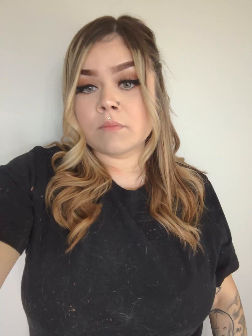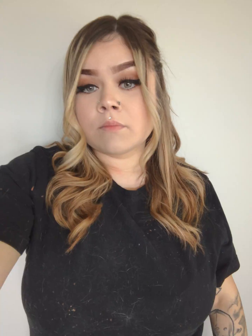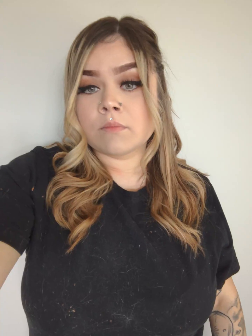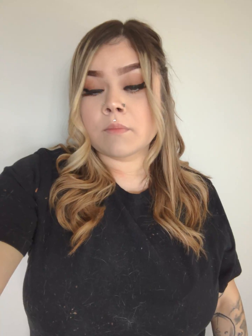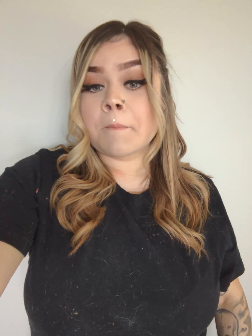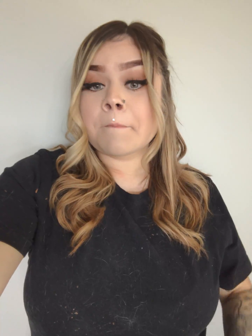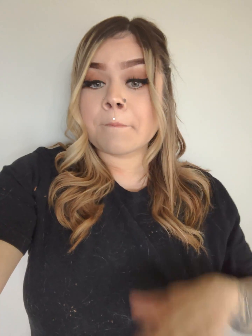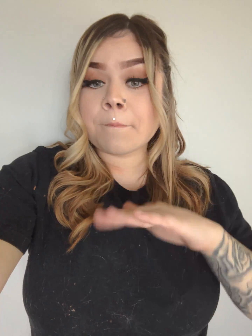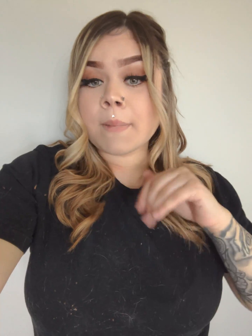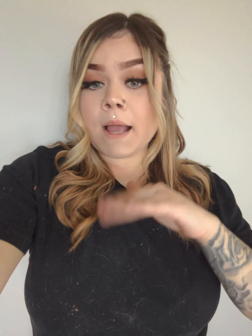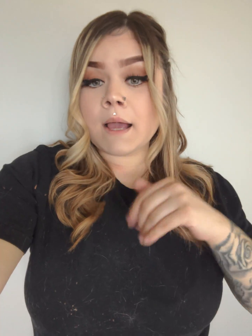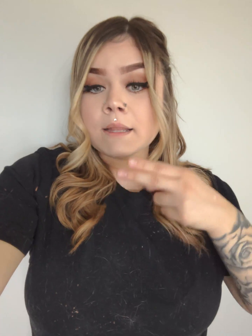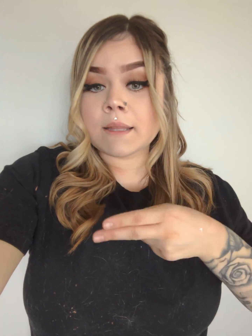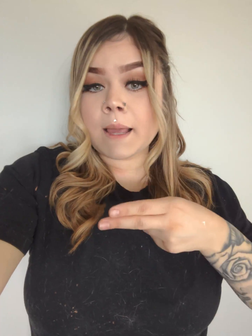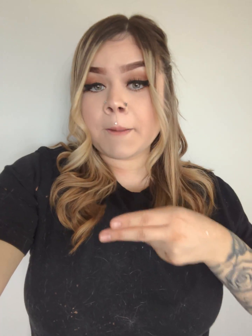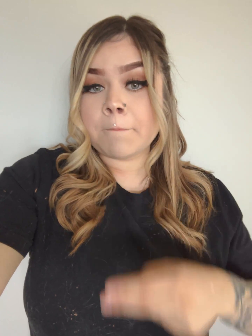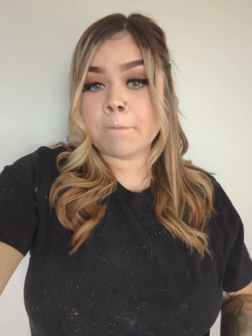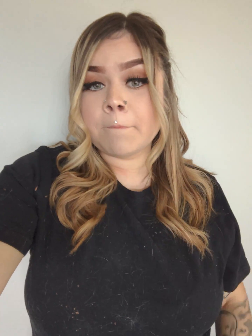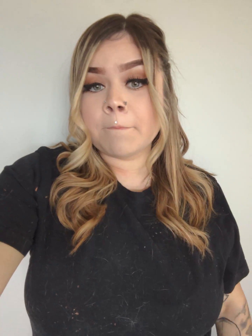pet's name